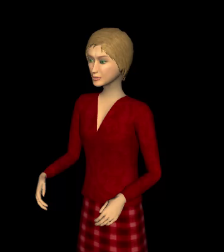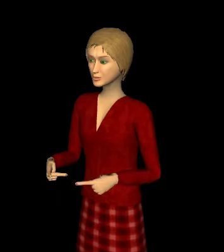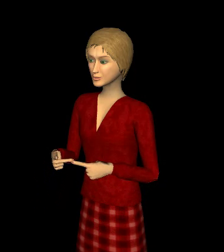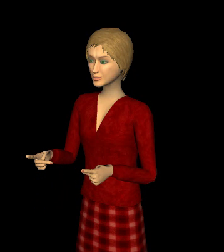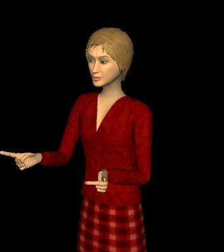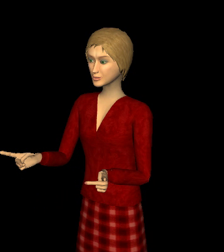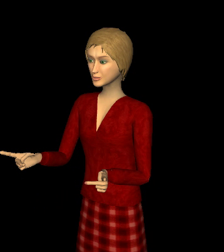إعلان عام